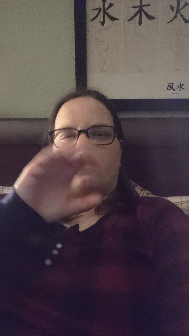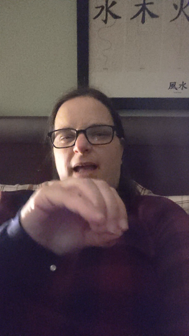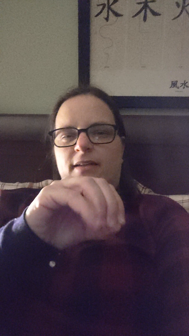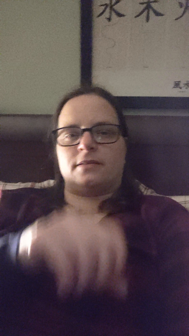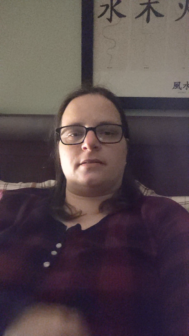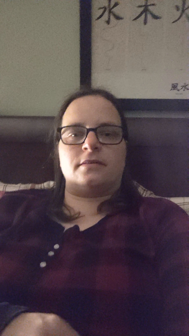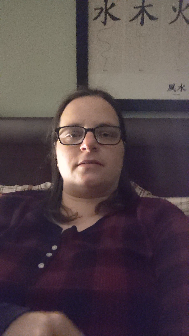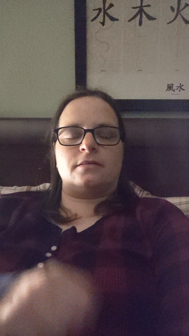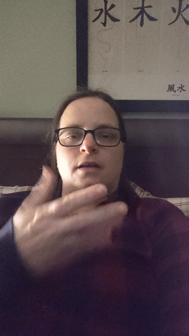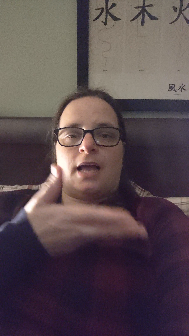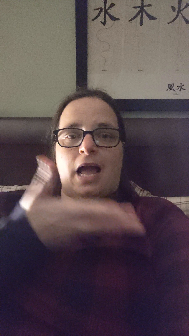carry